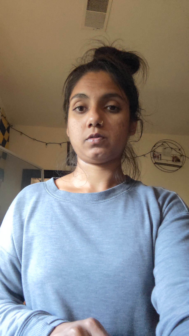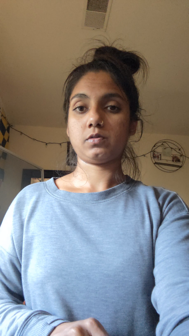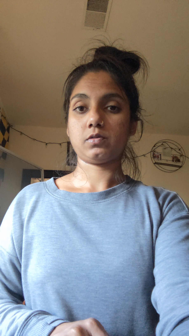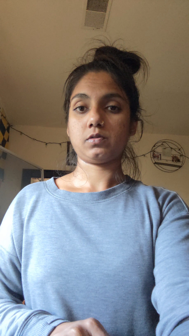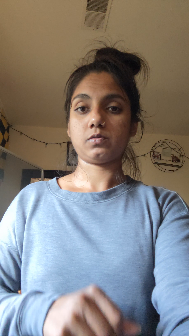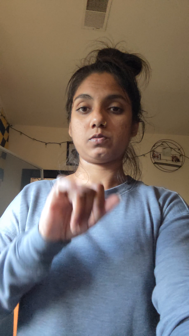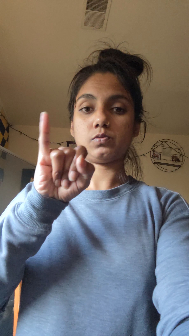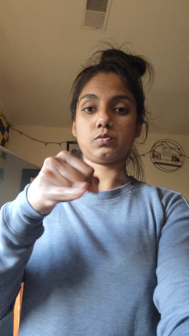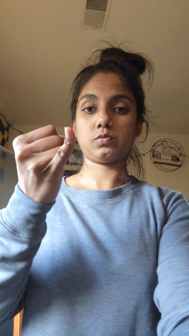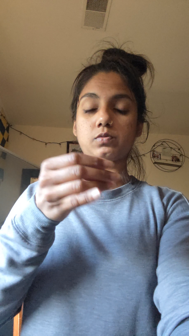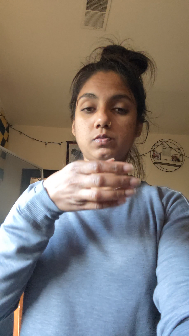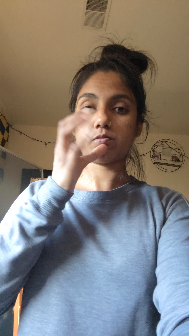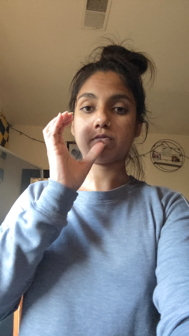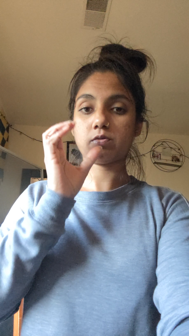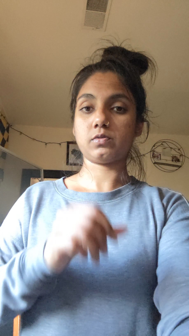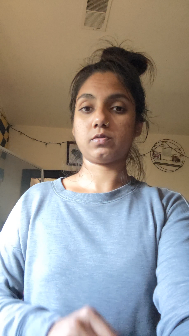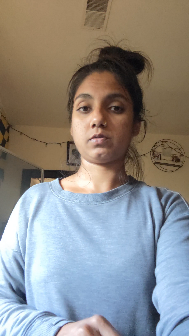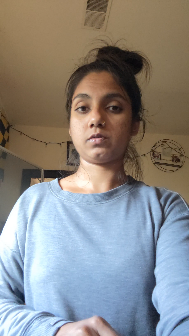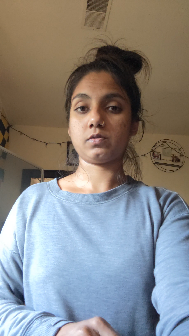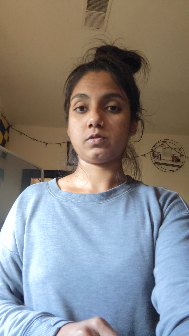juice